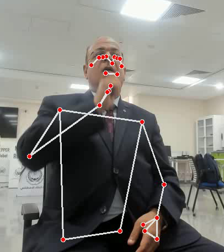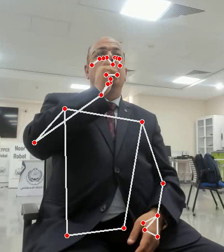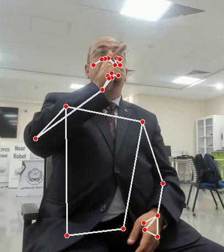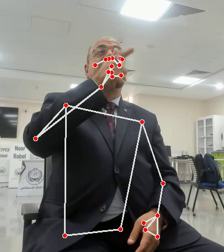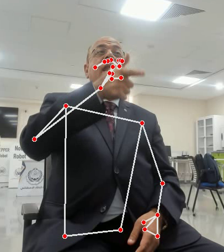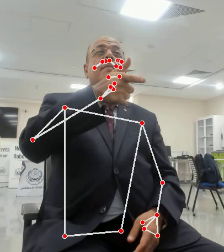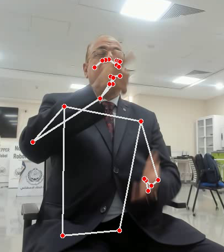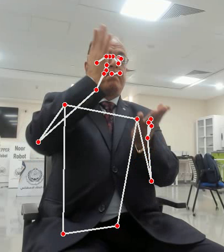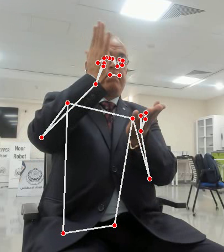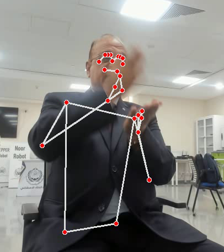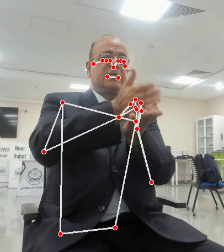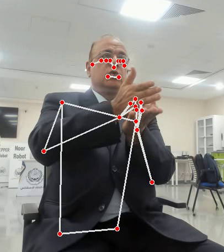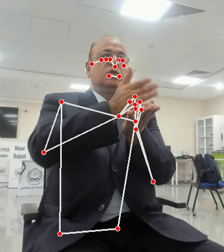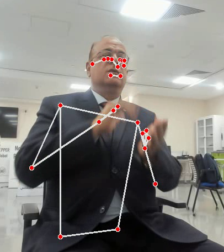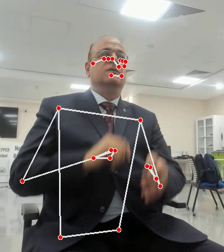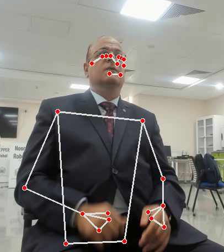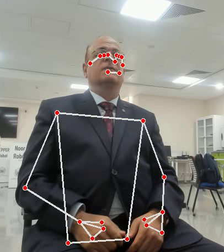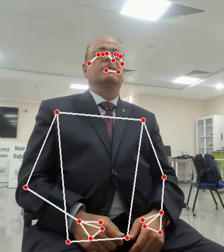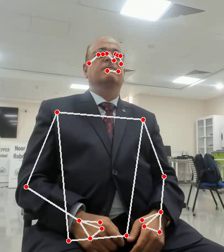sadak